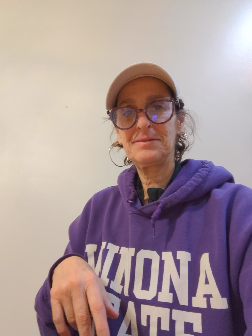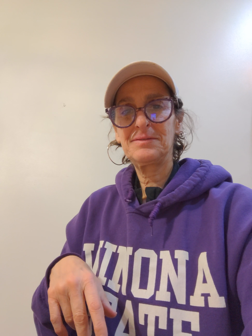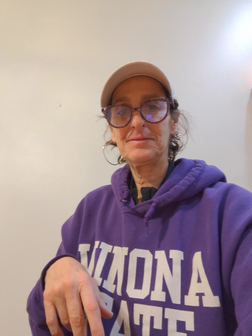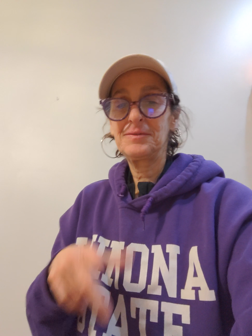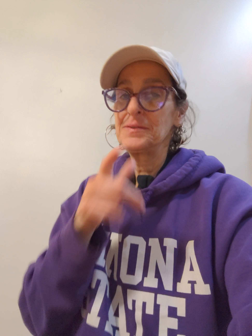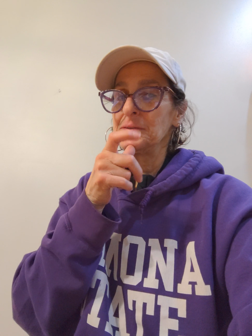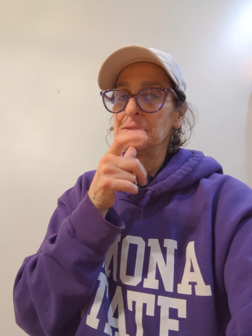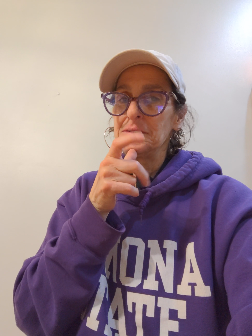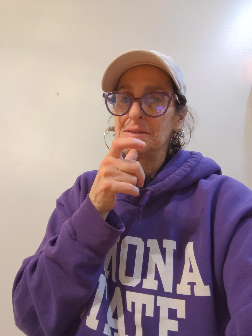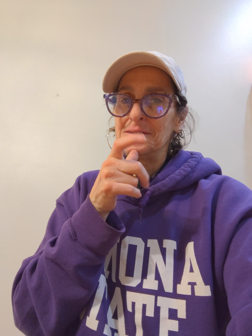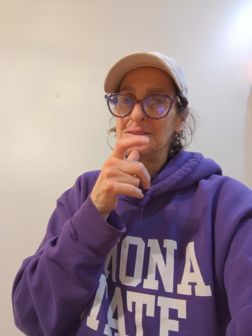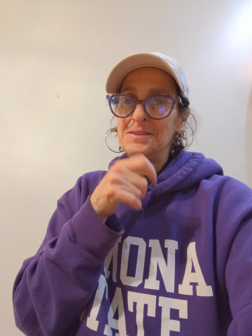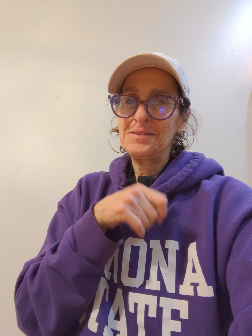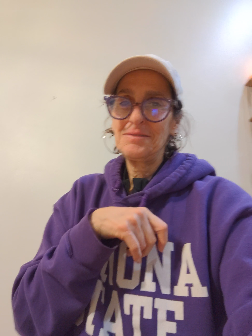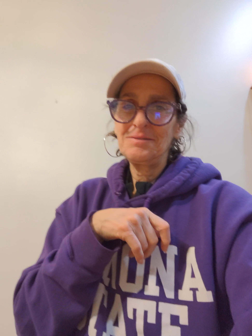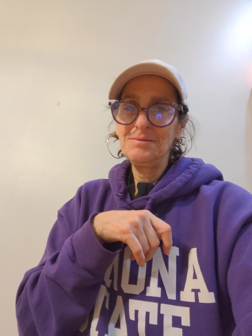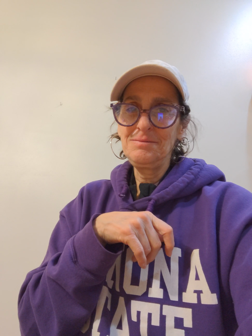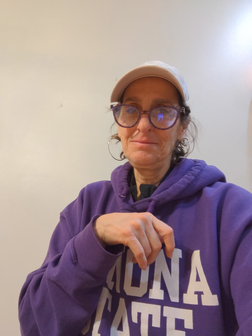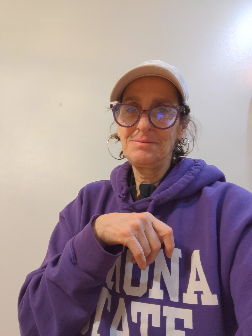who